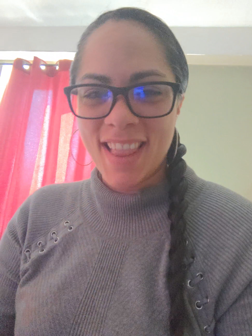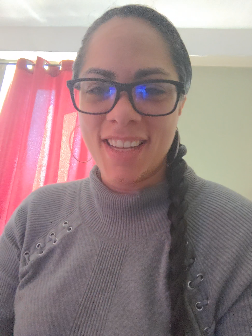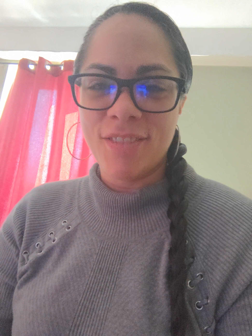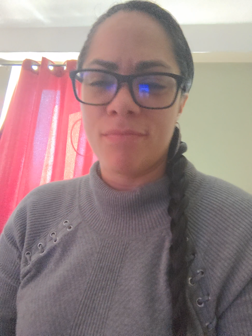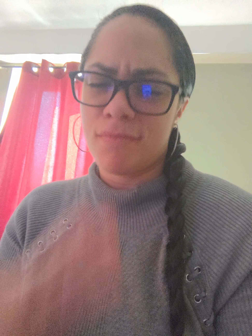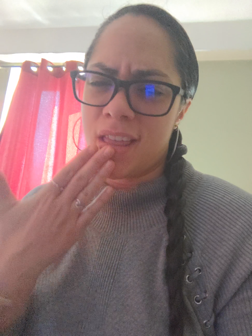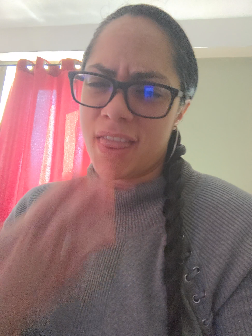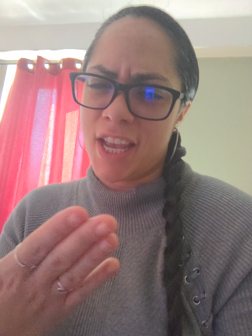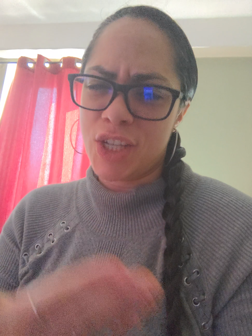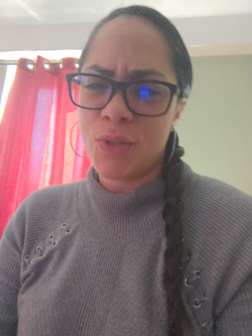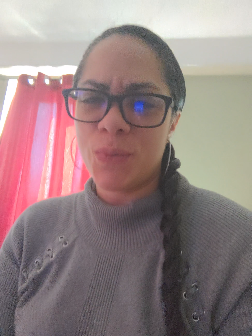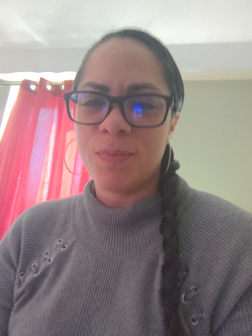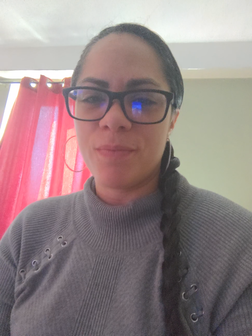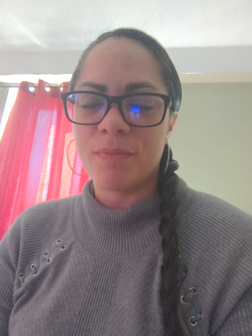thank you